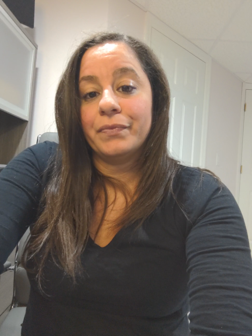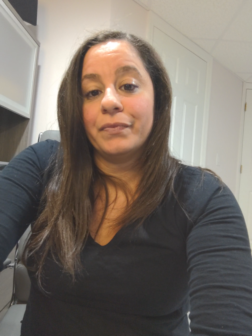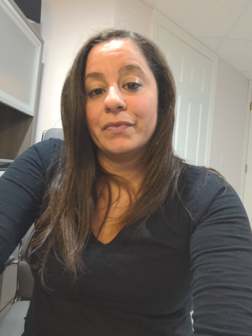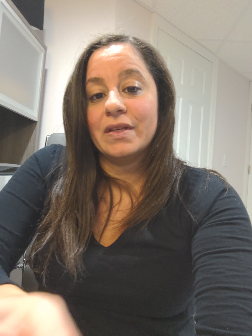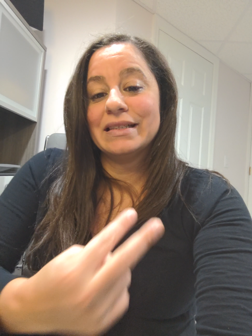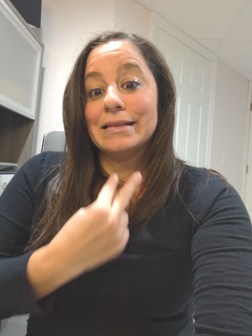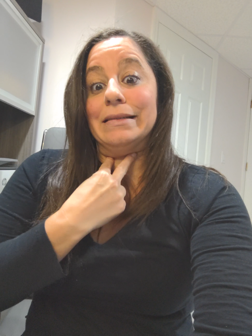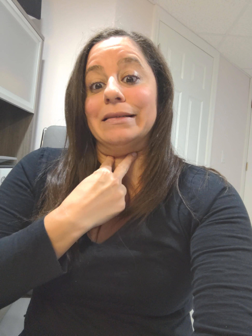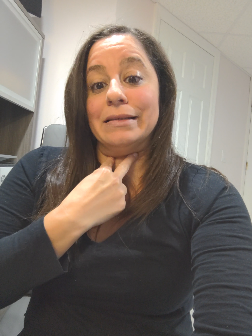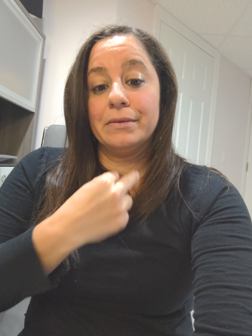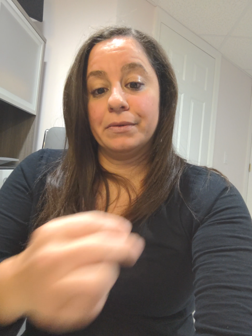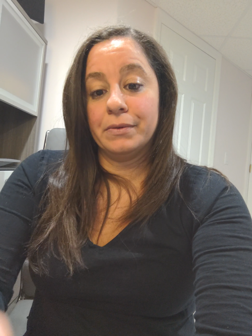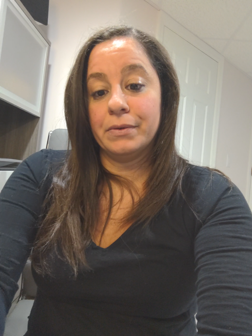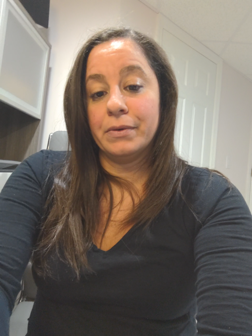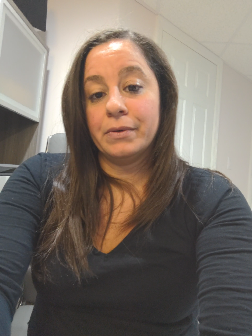stuck